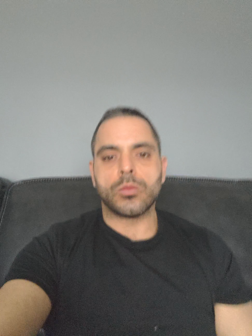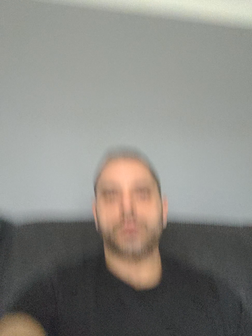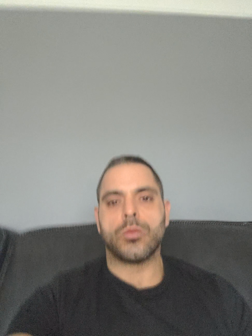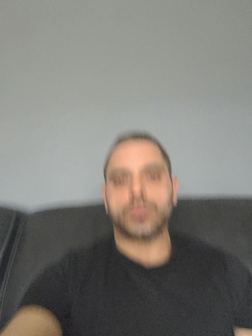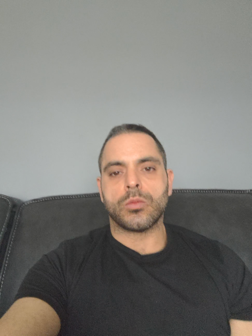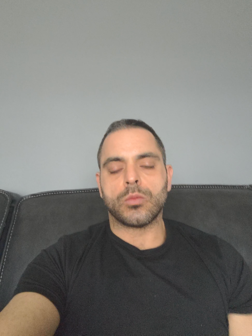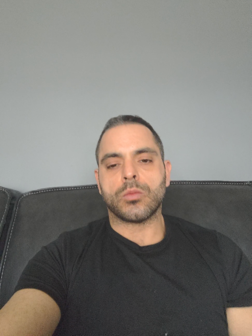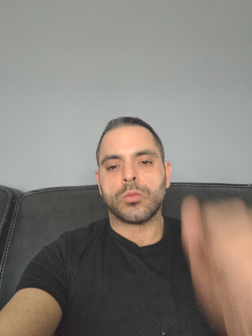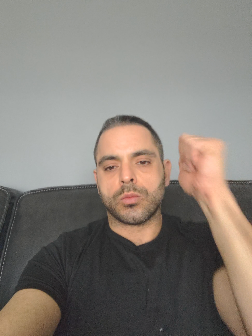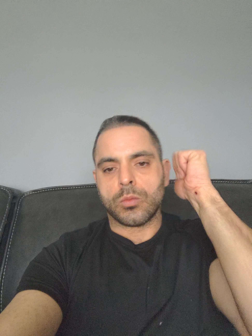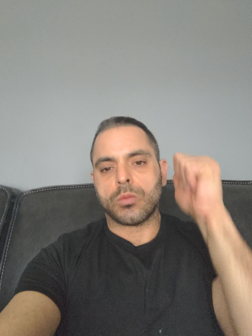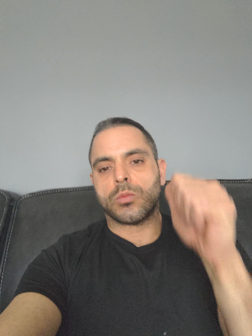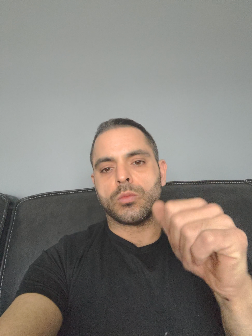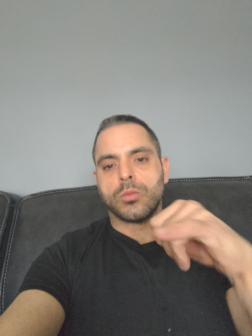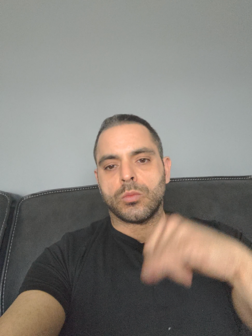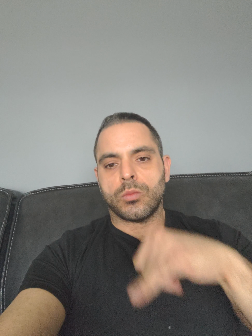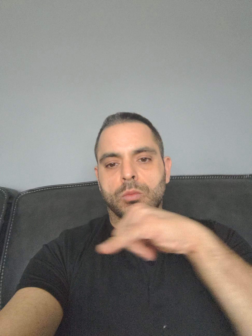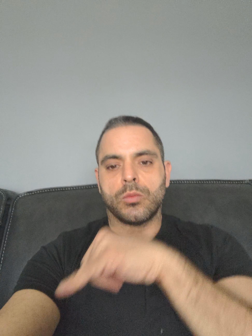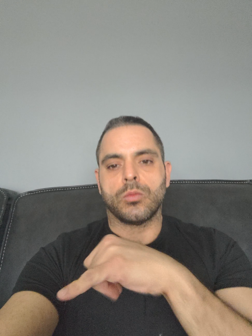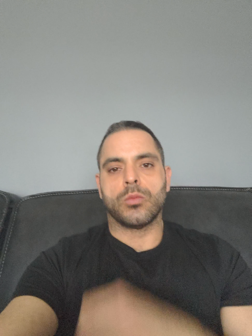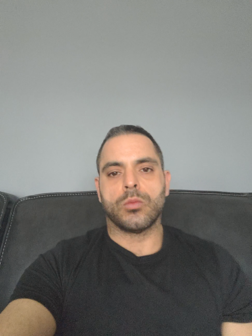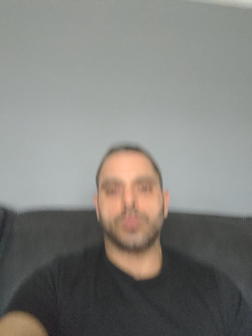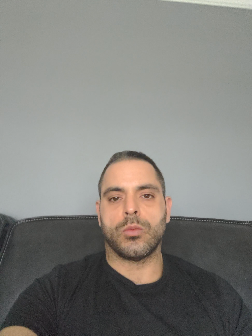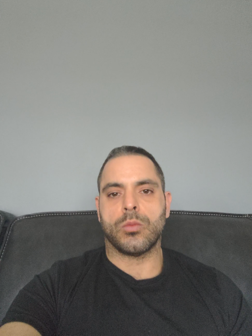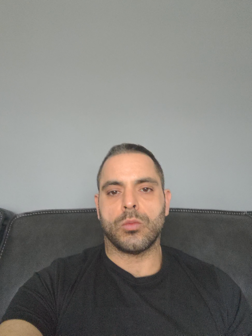backyard